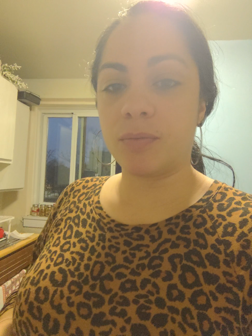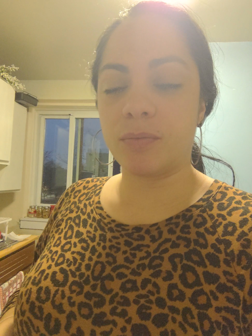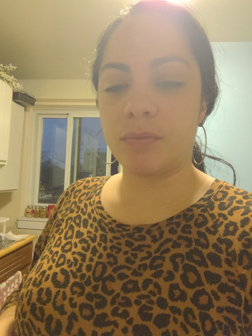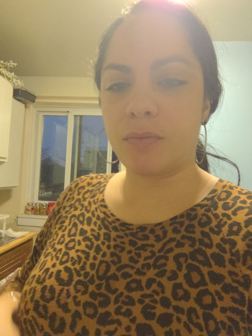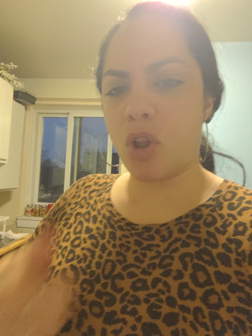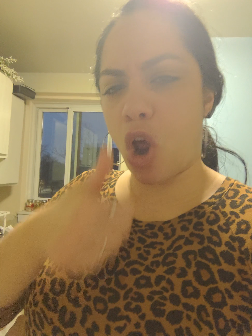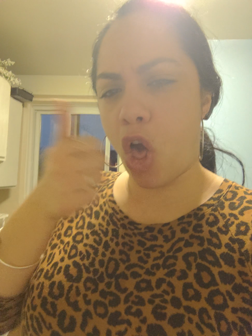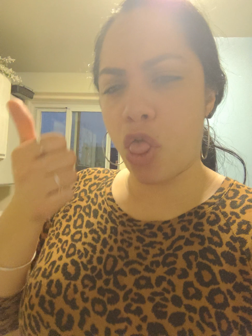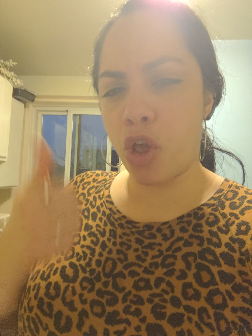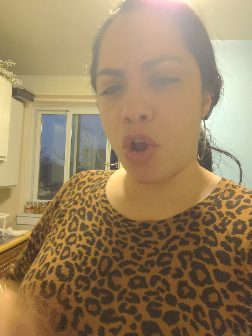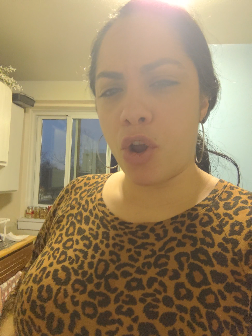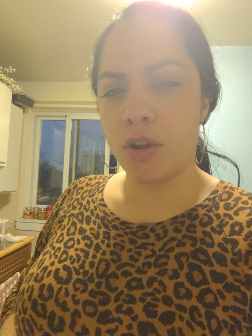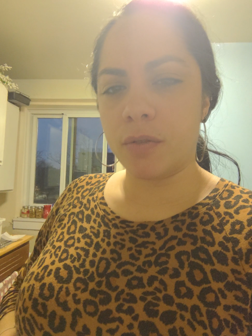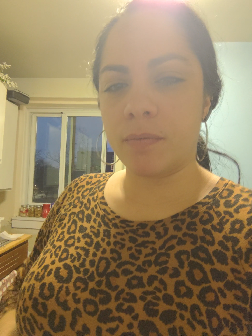another